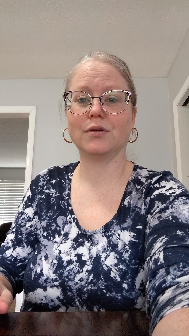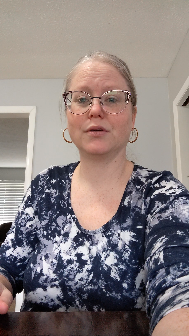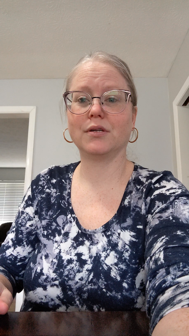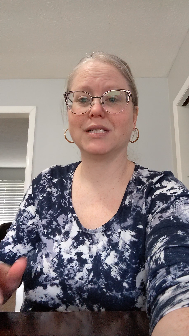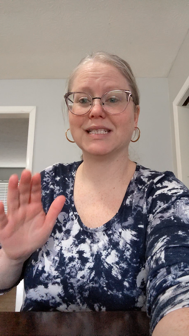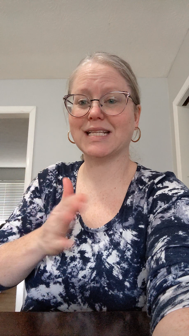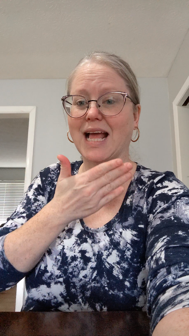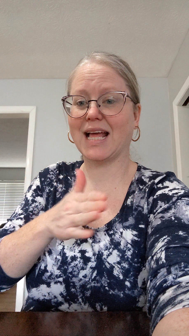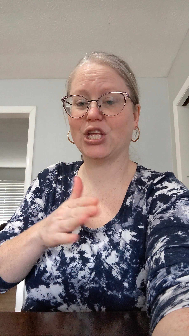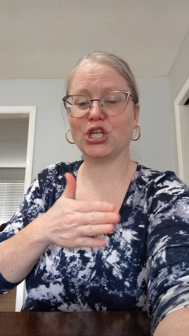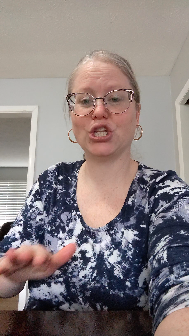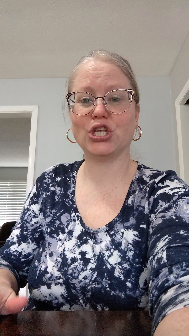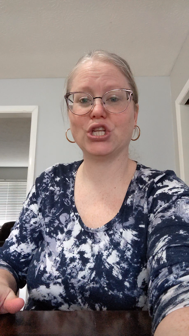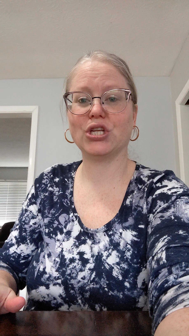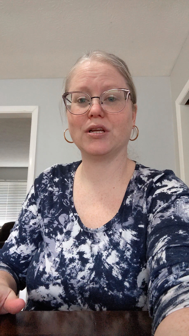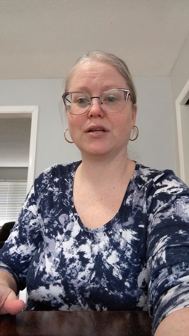share